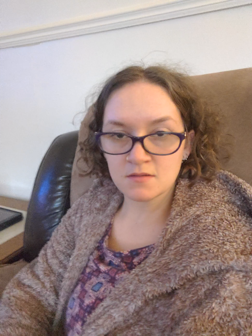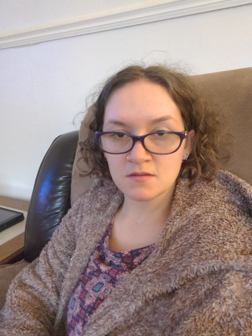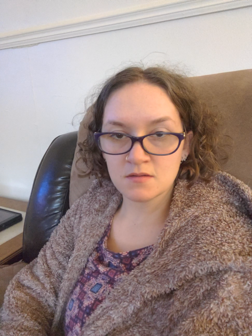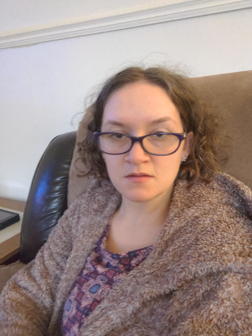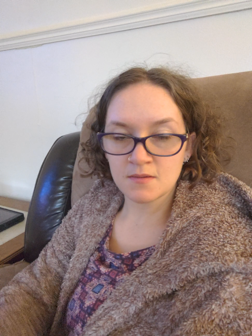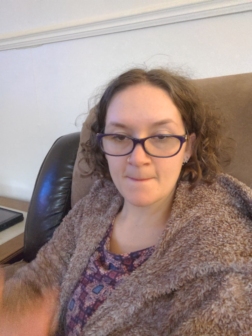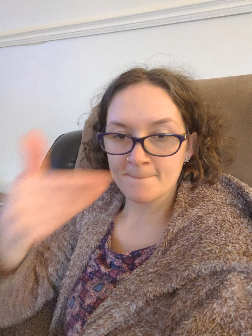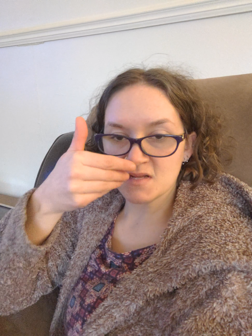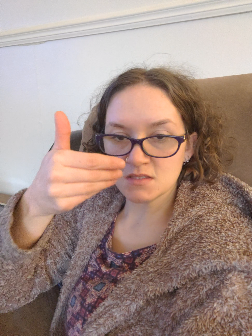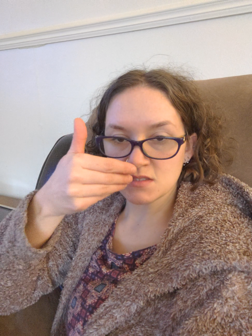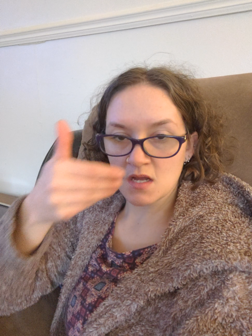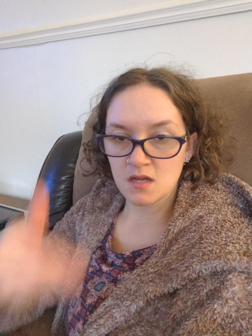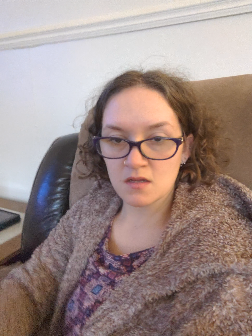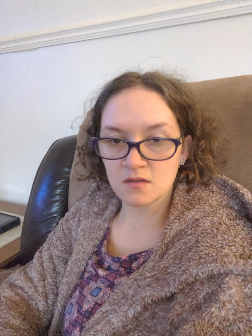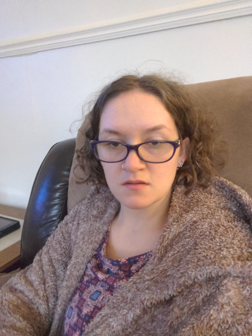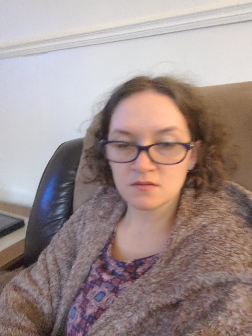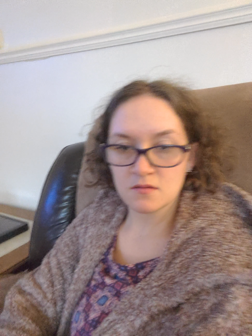pizza